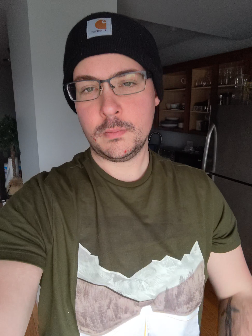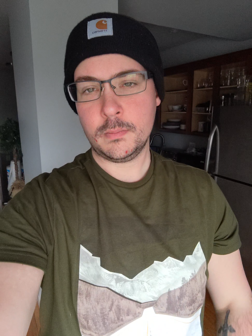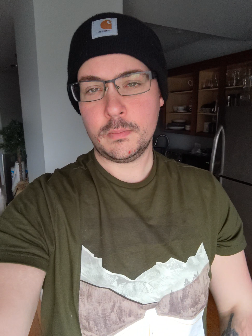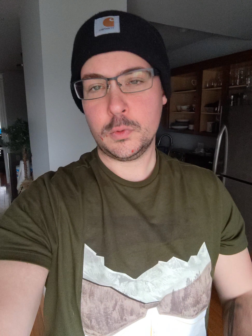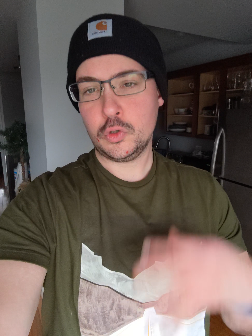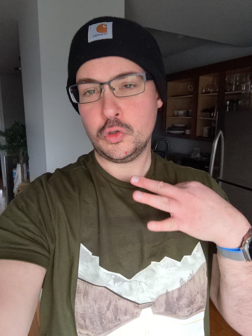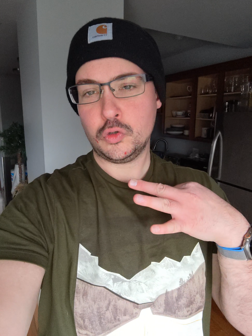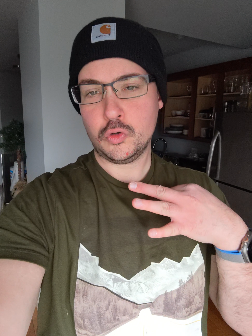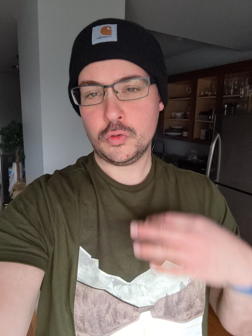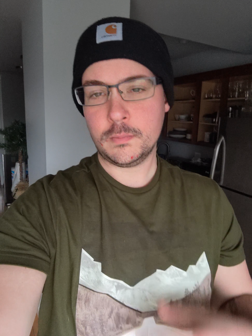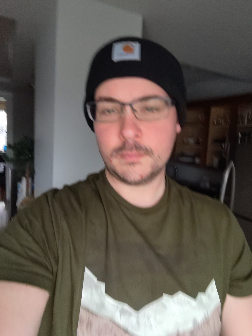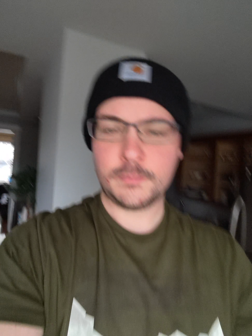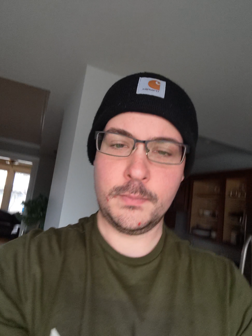shirt